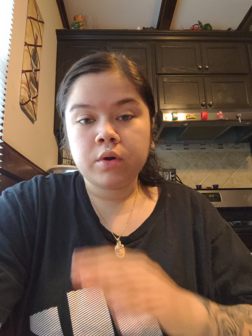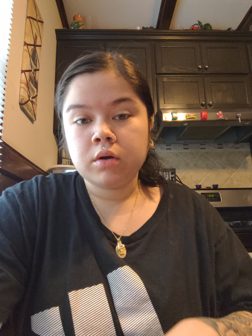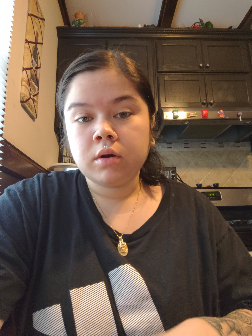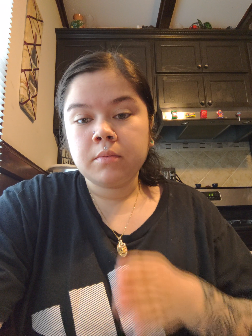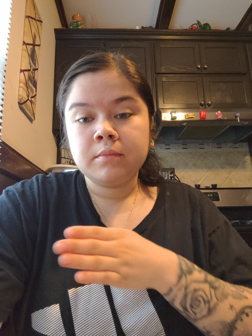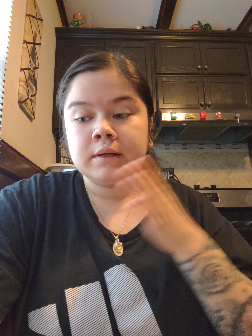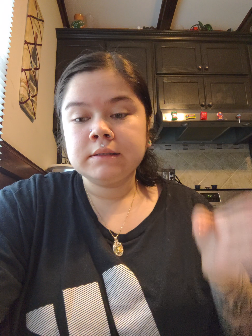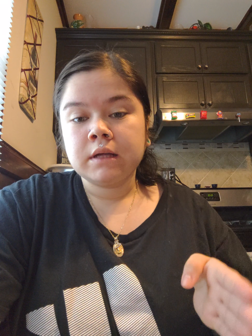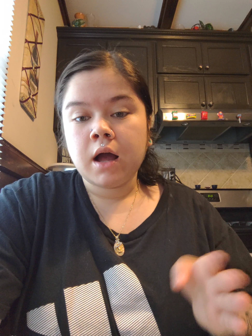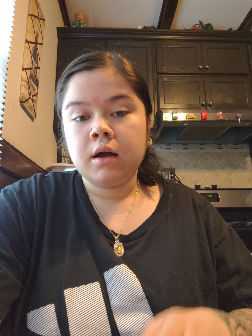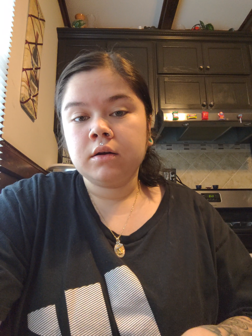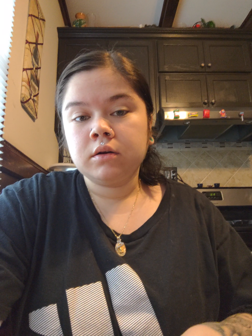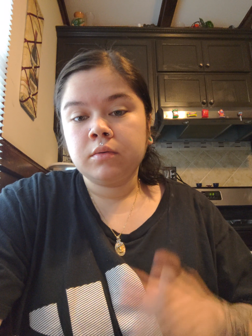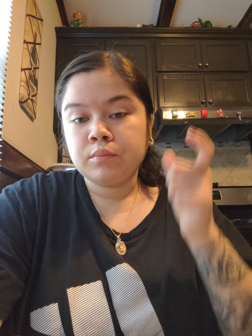beside